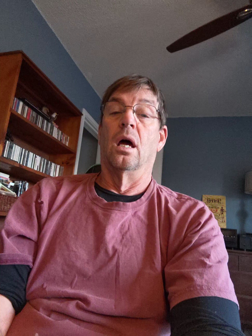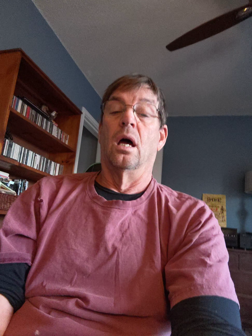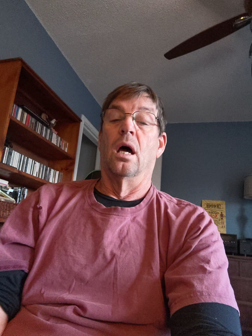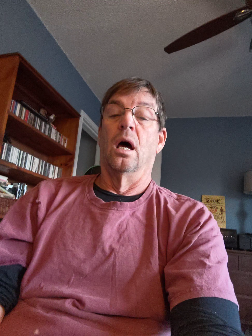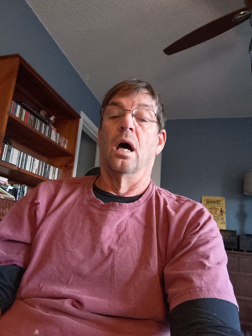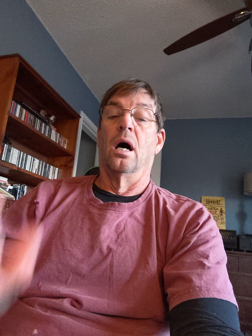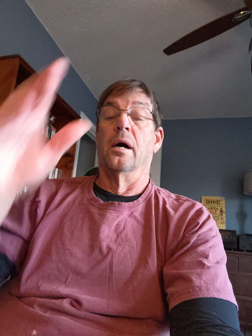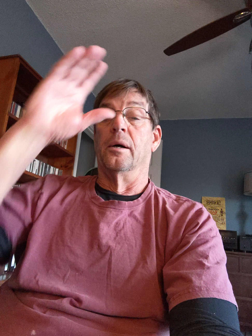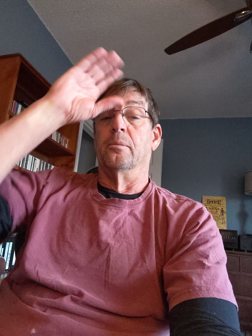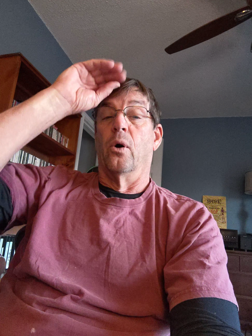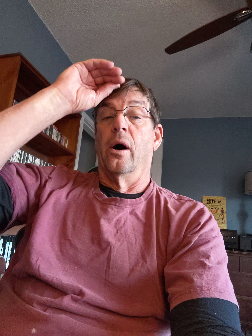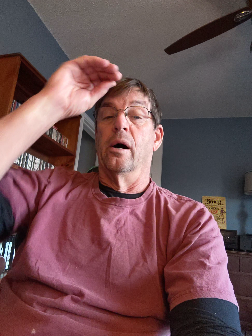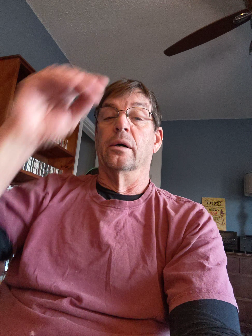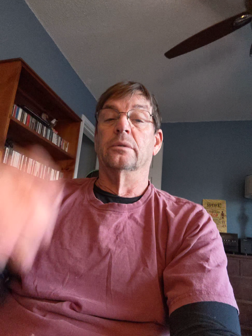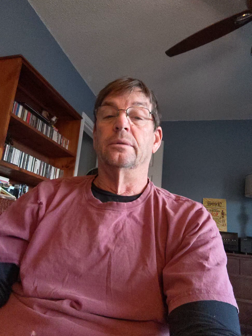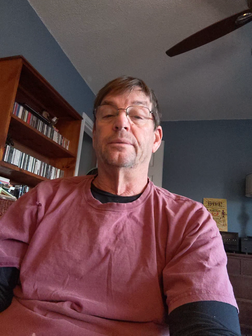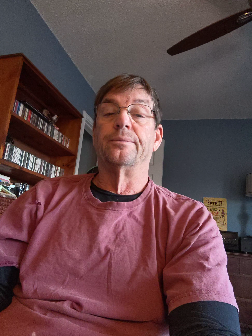boy